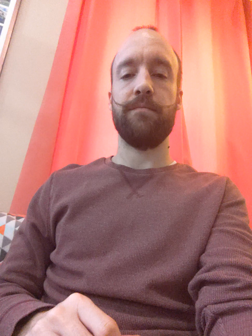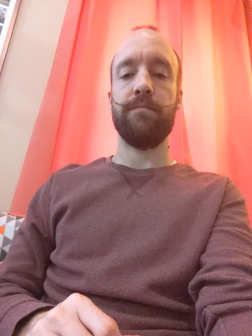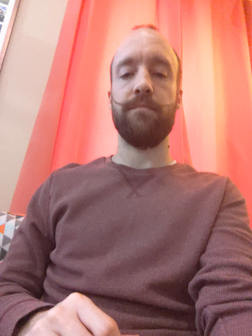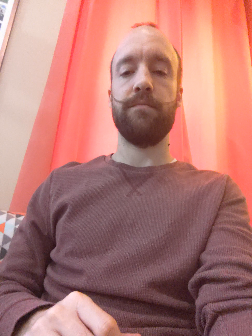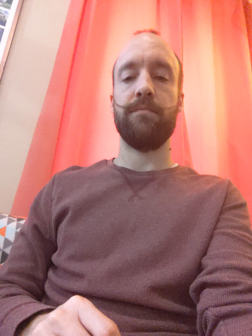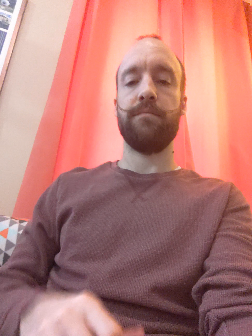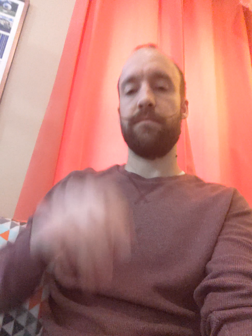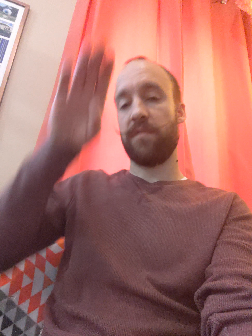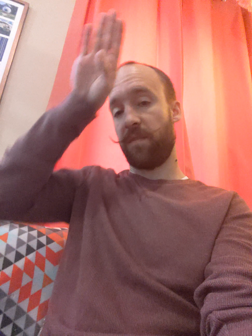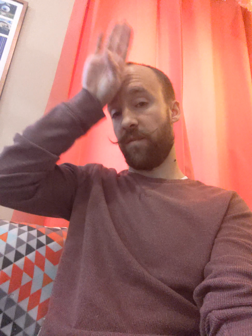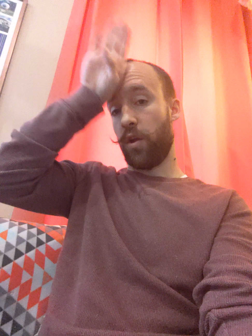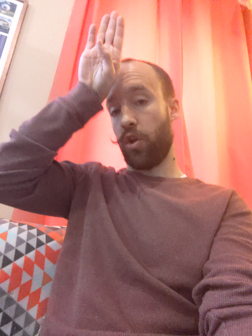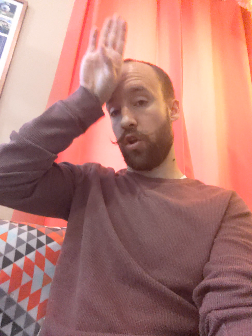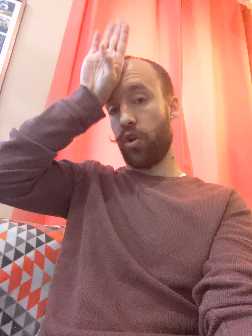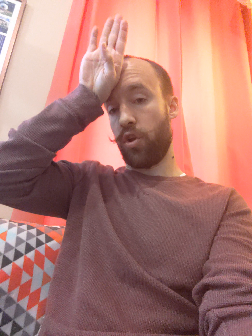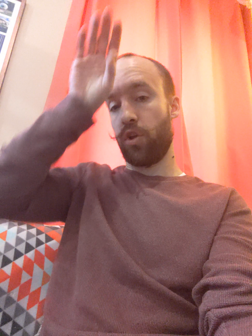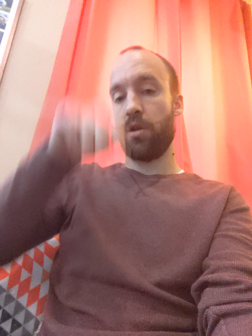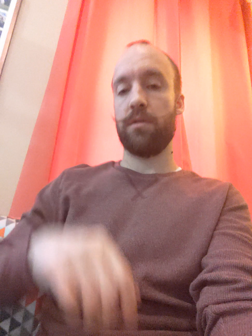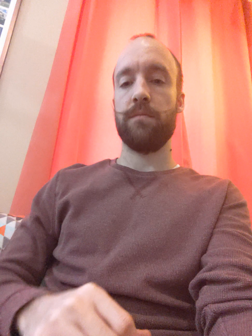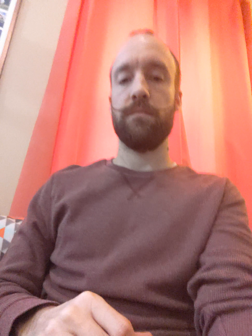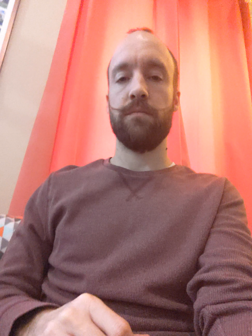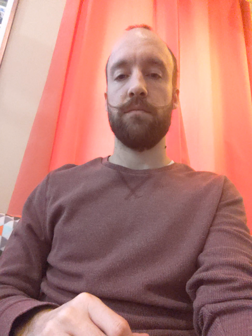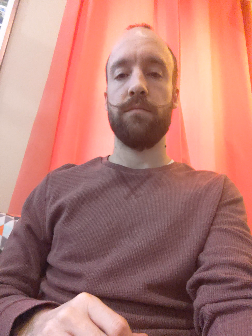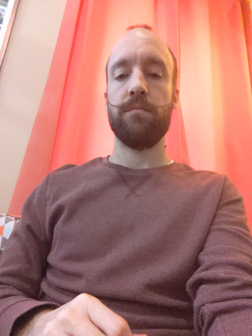fireman